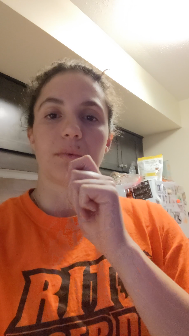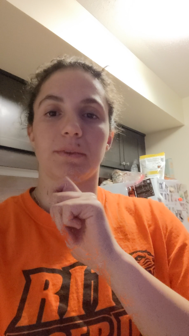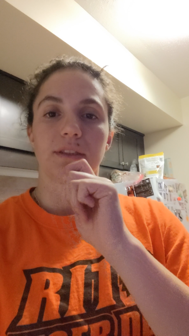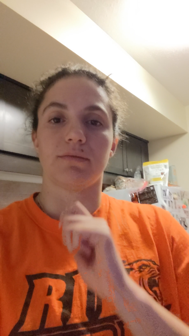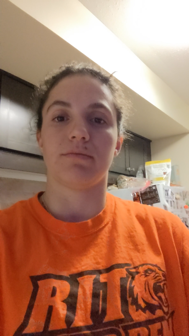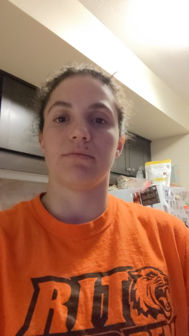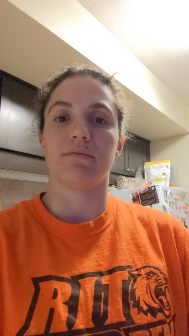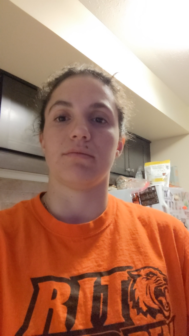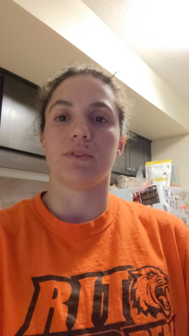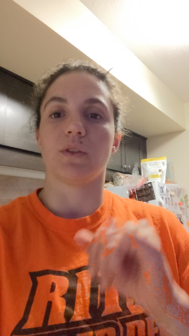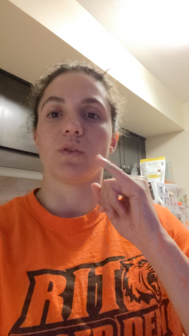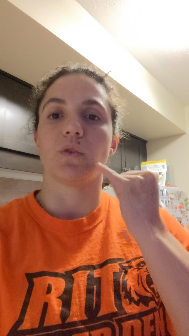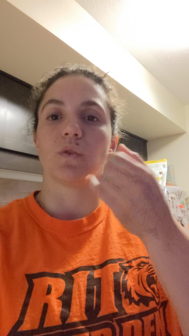juice